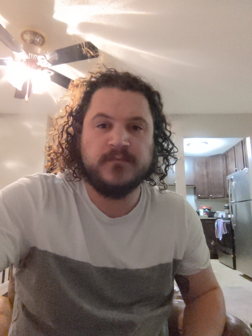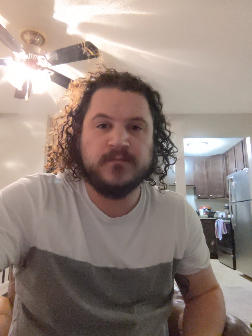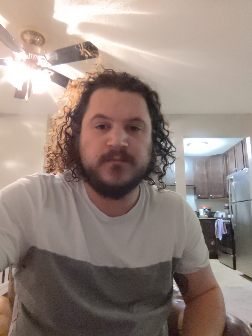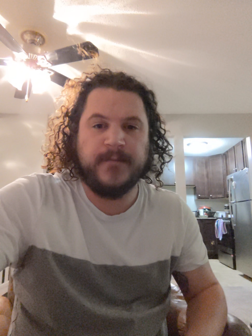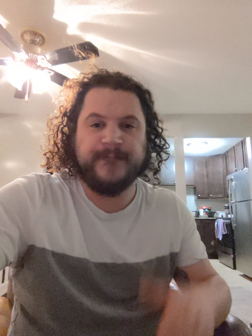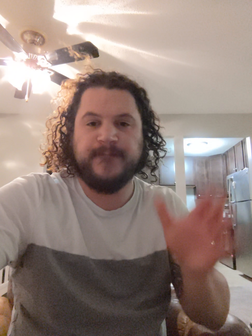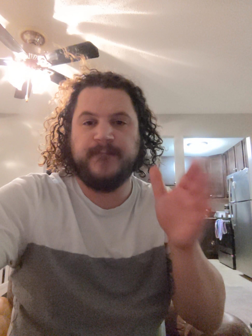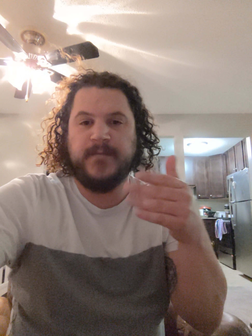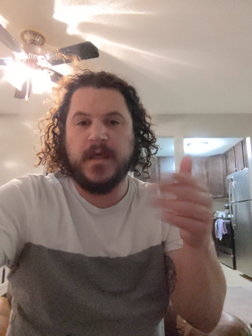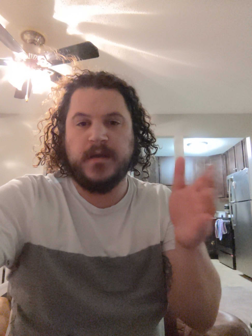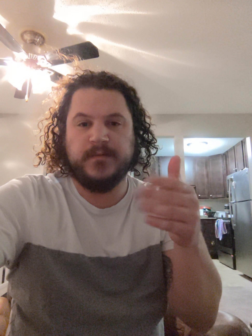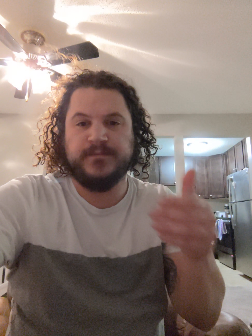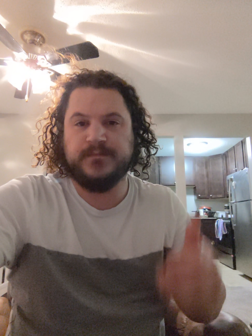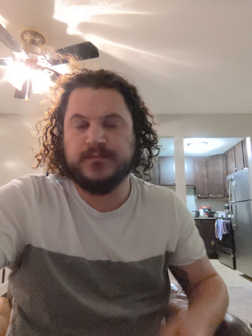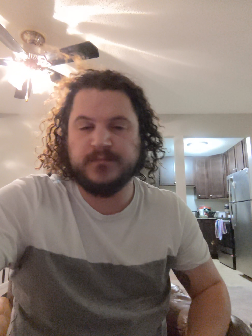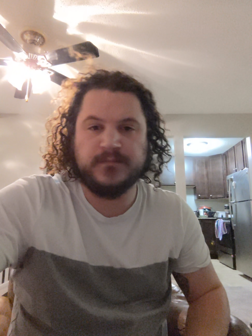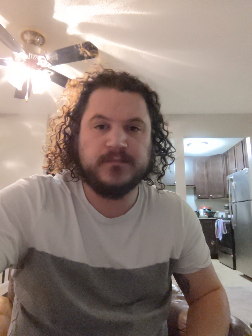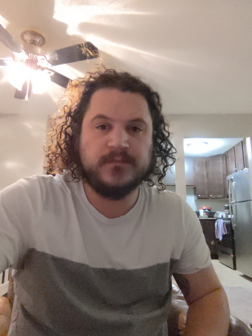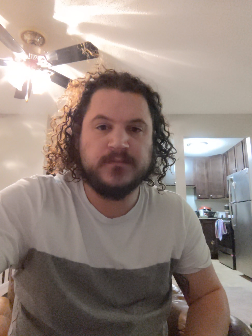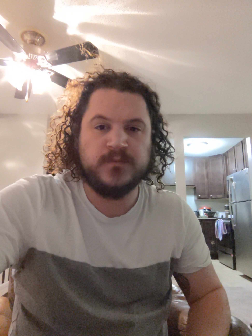flag